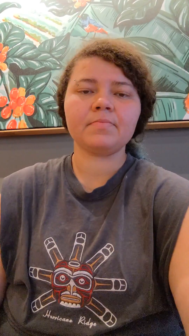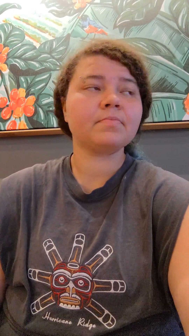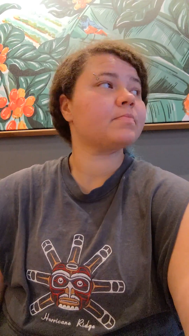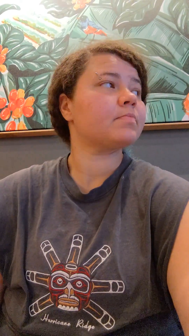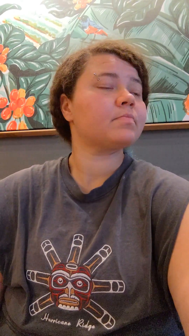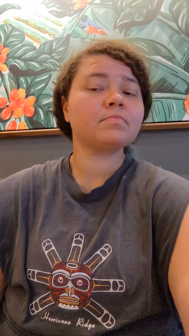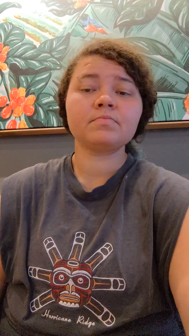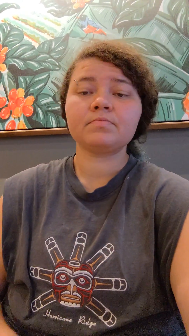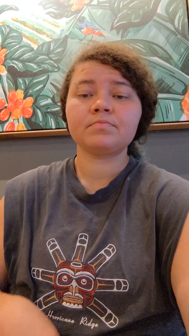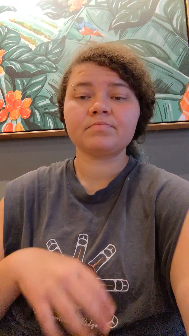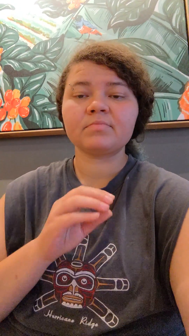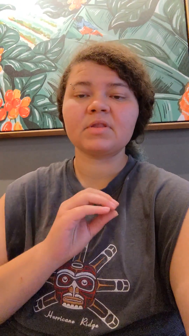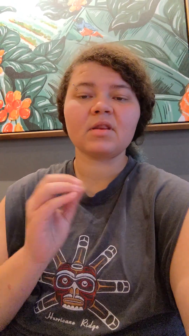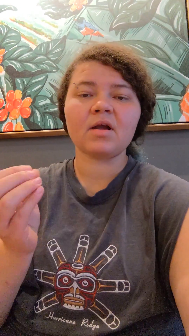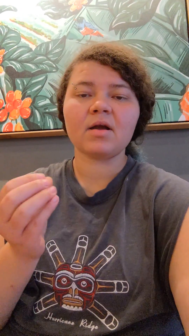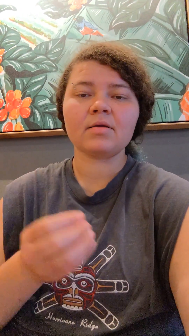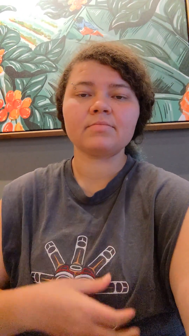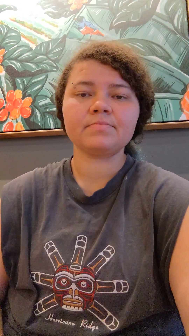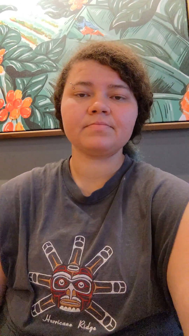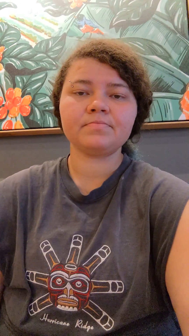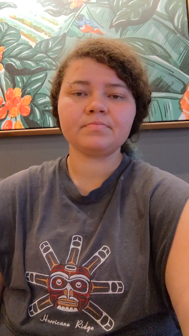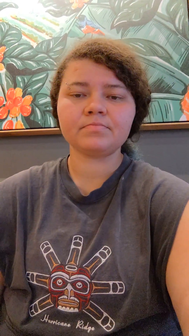none